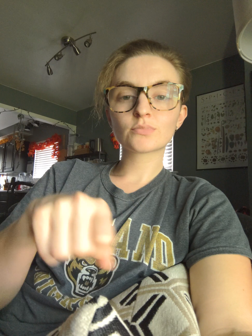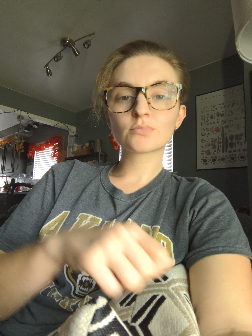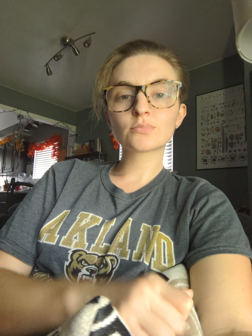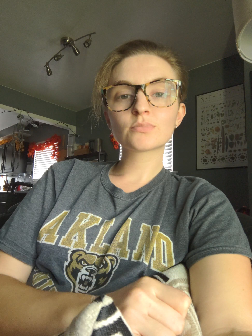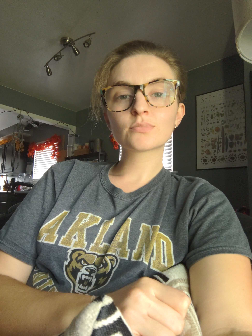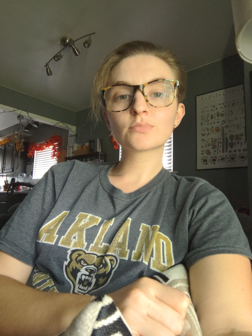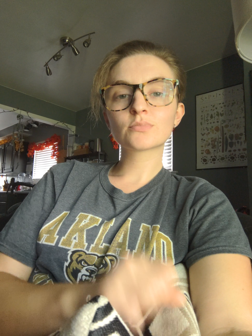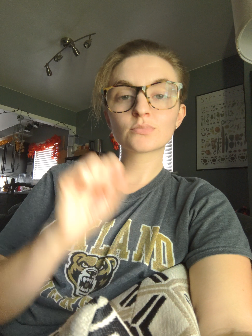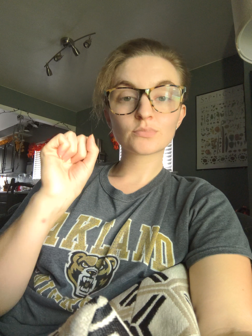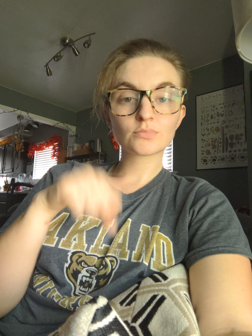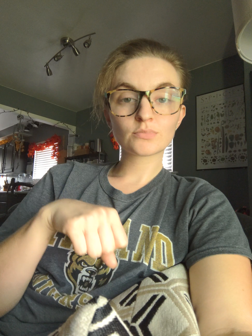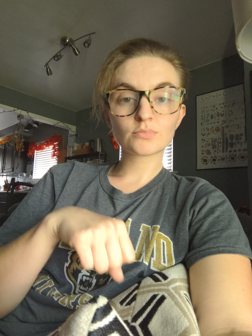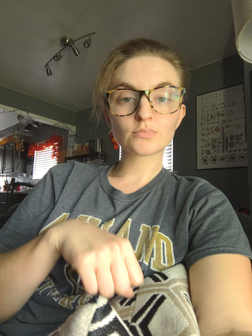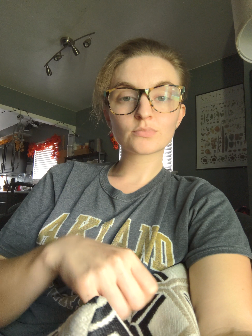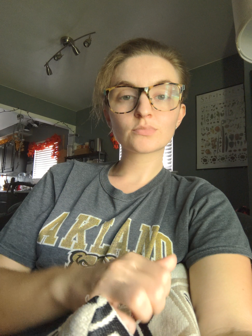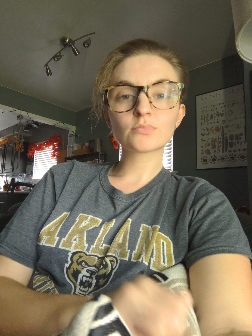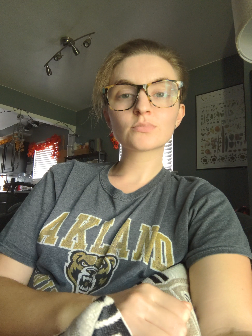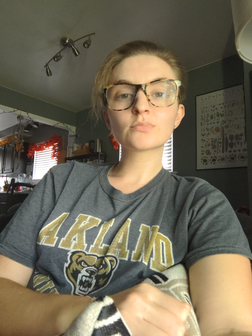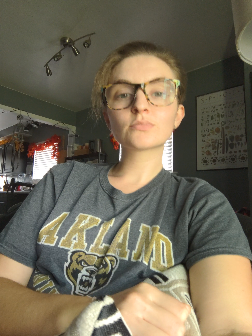could